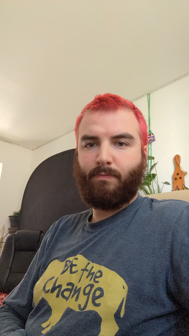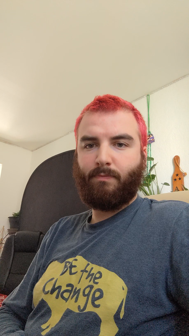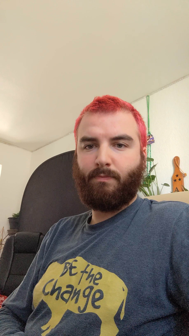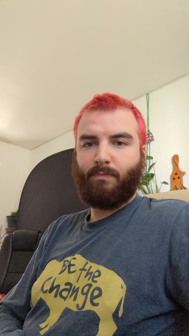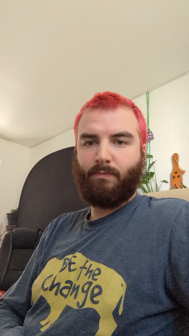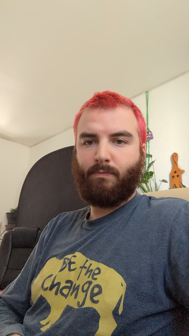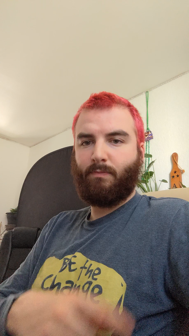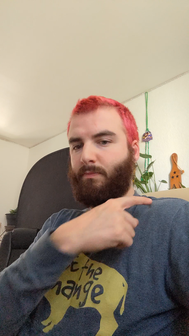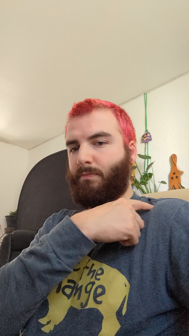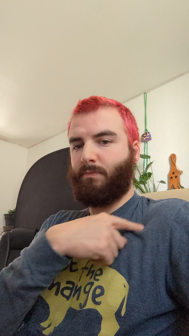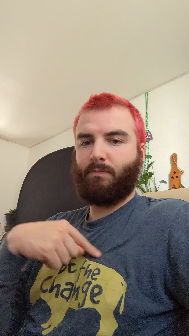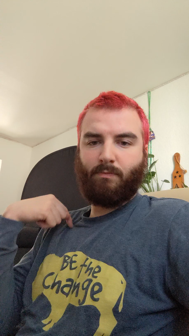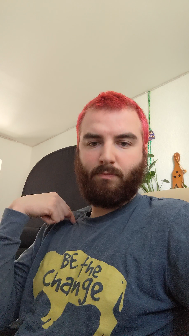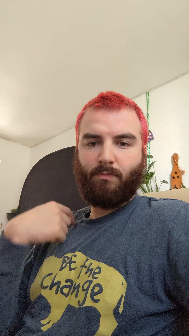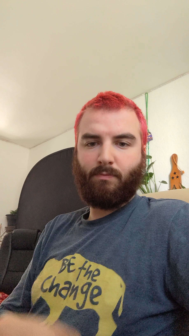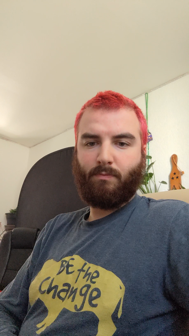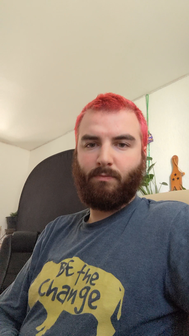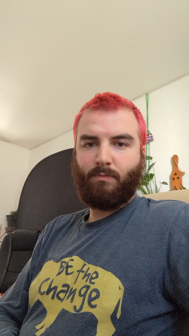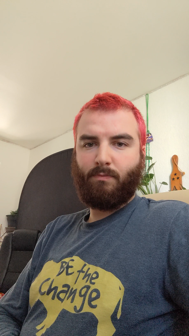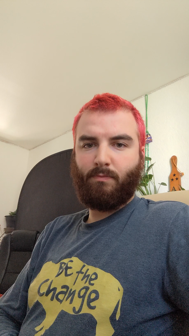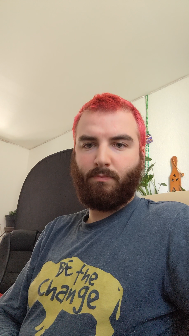necklace